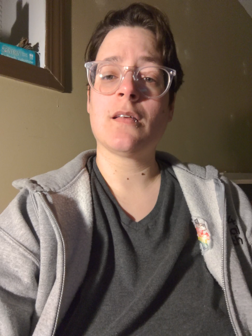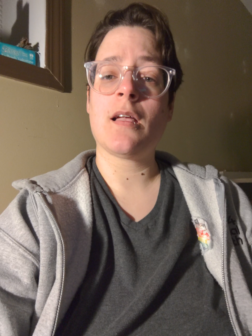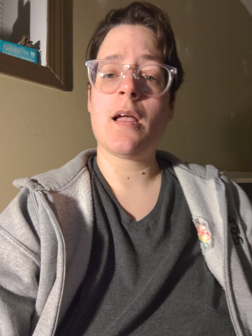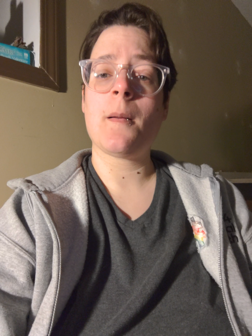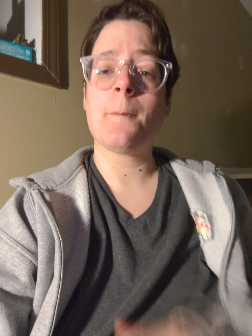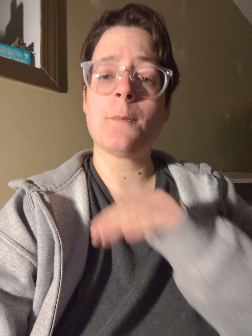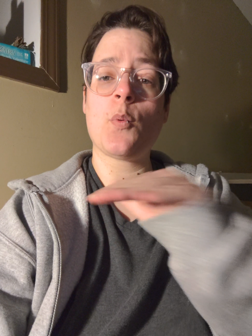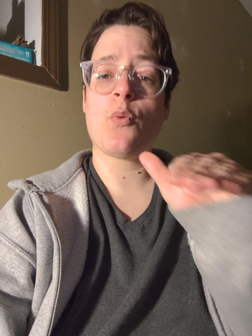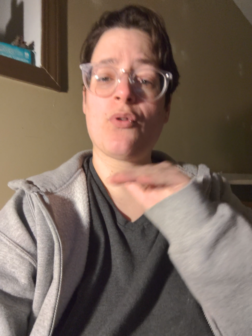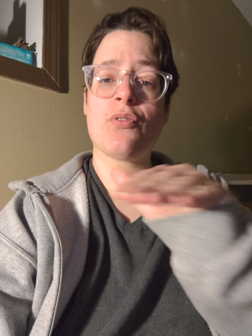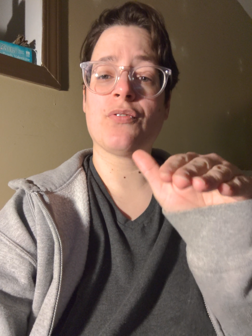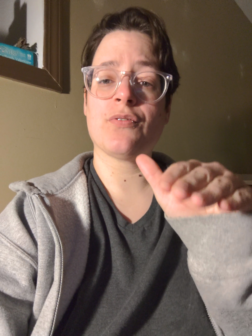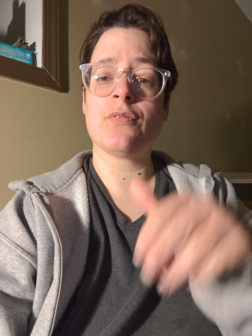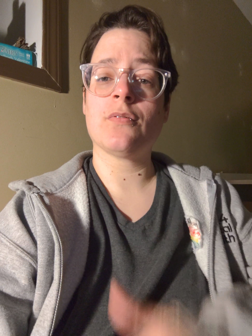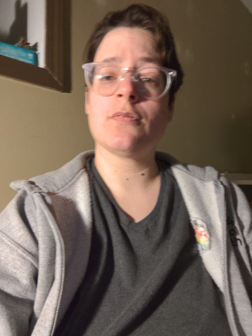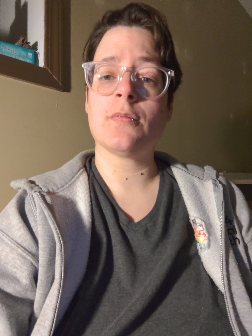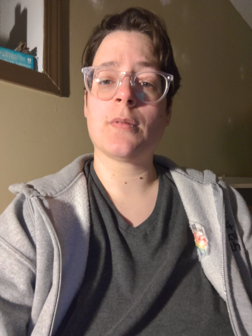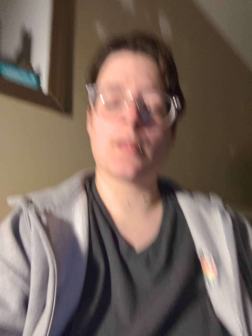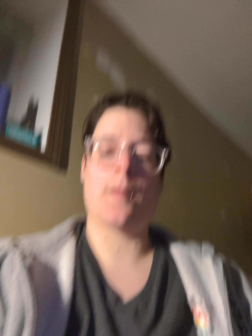pool